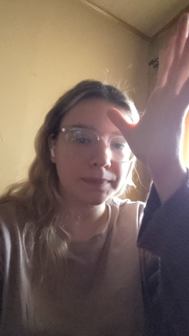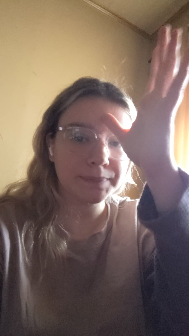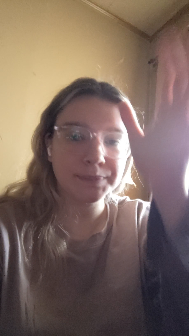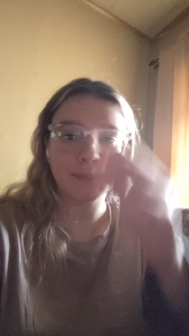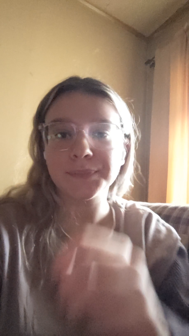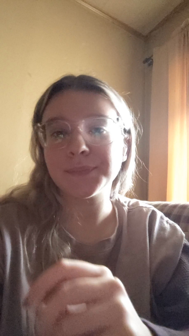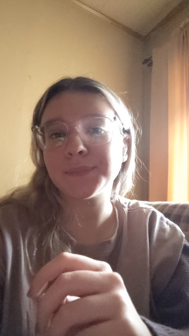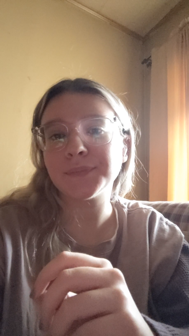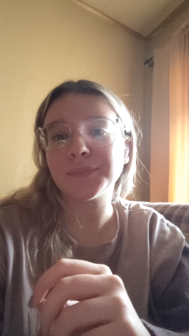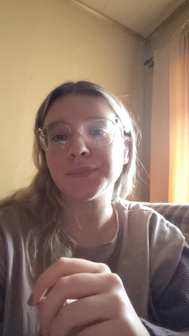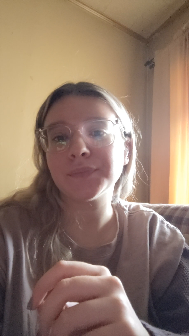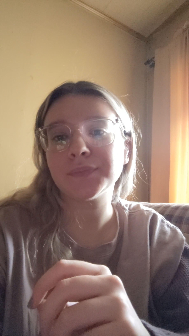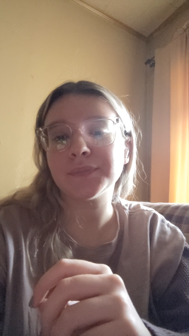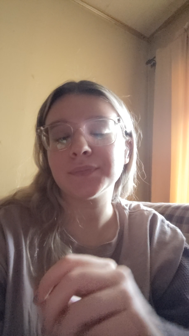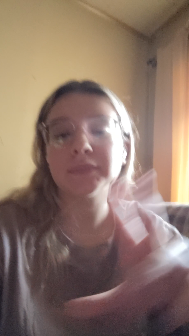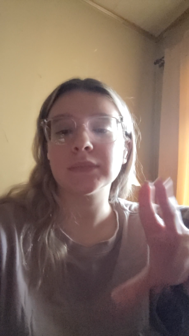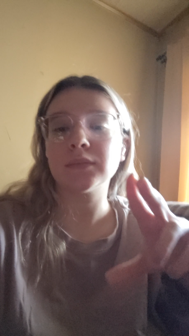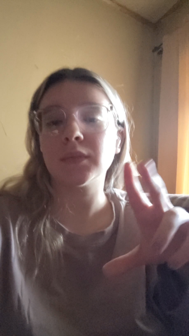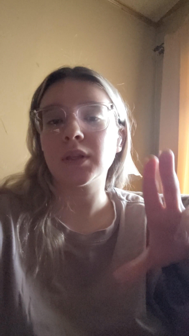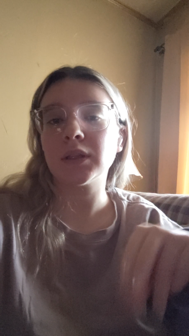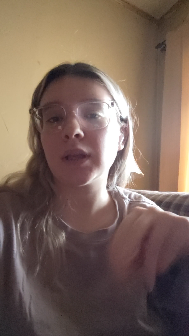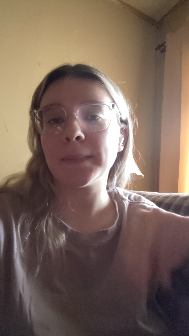diaper